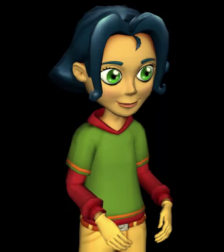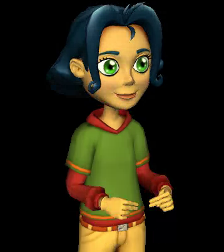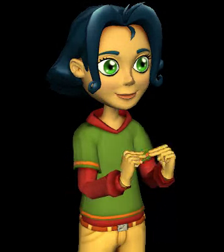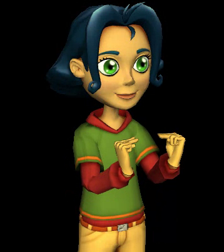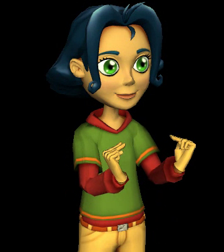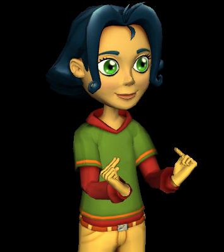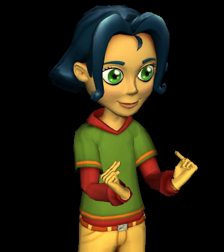جسر